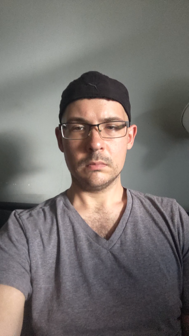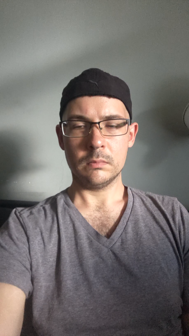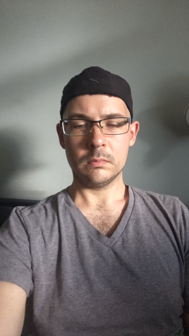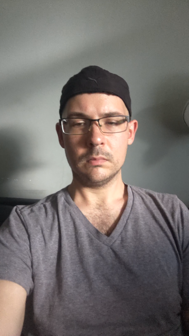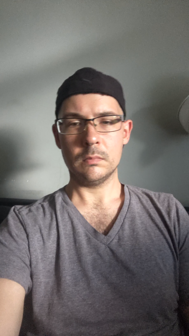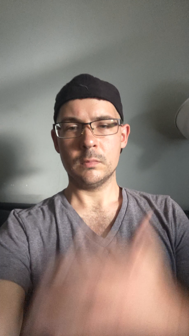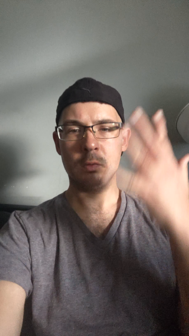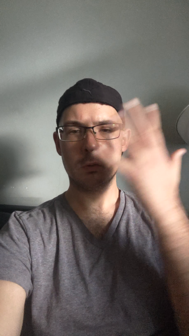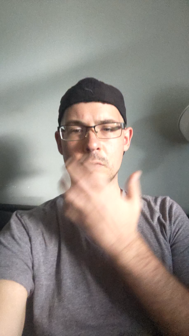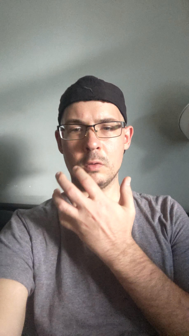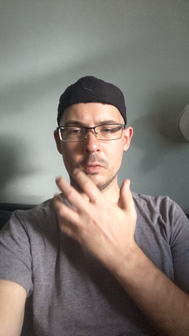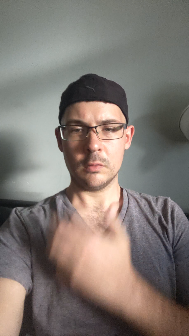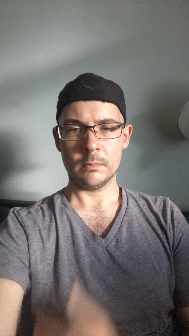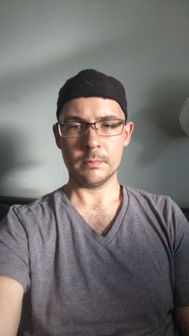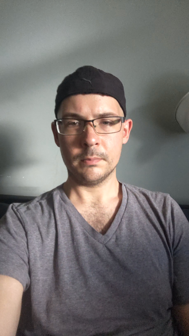dark